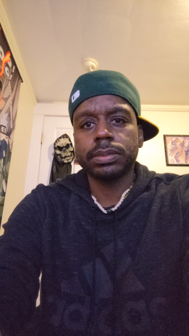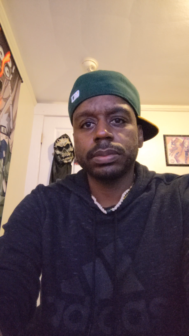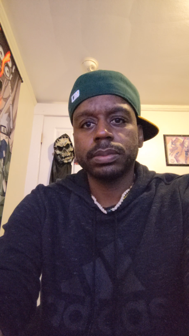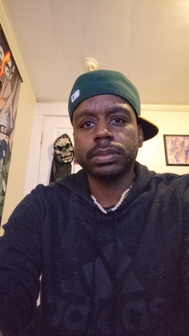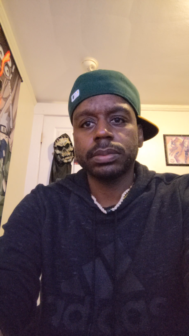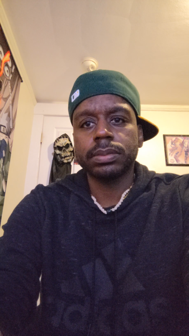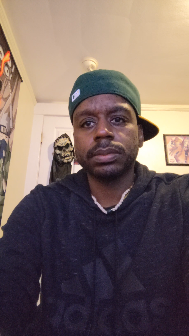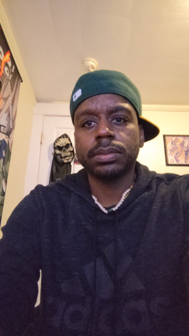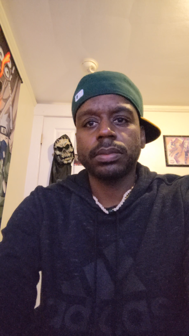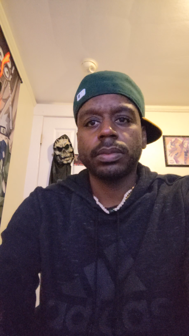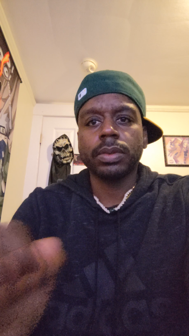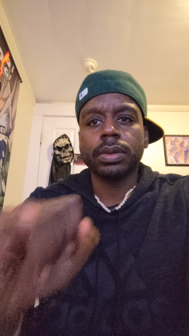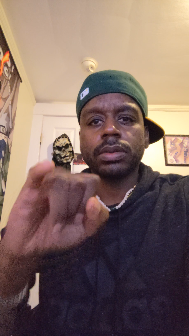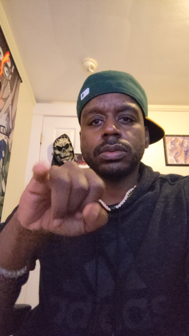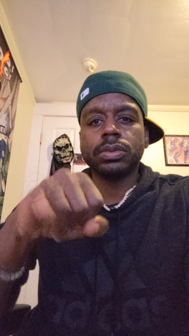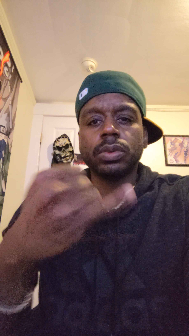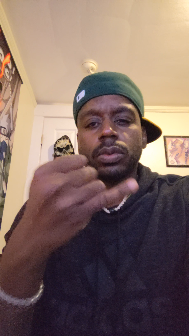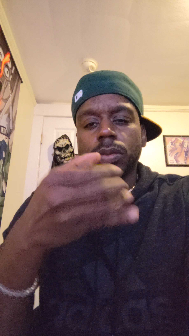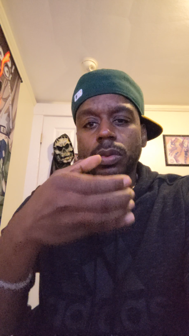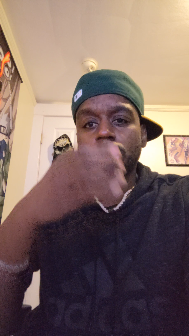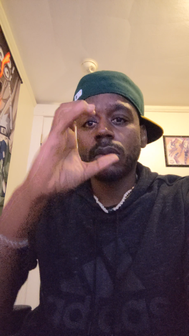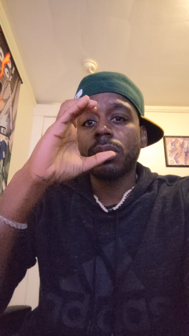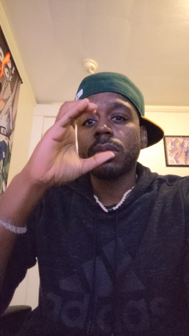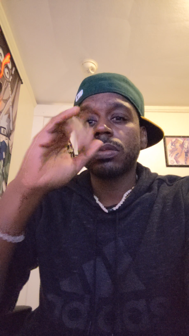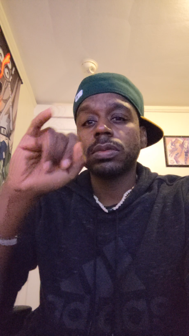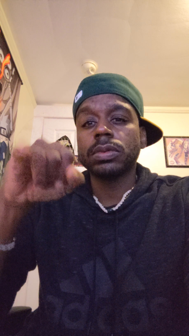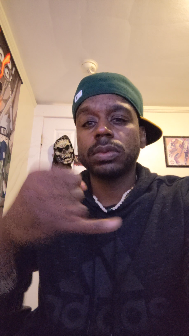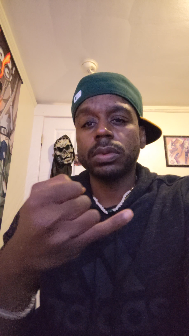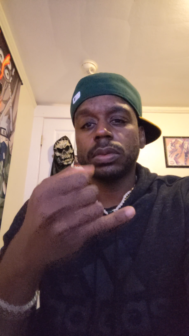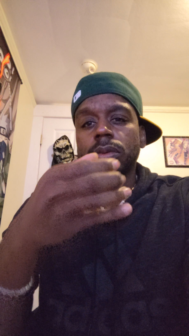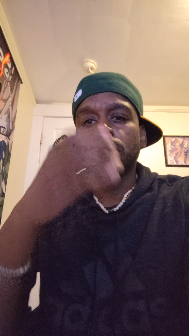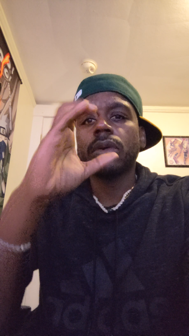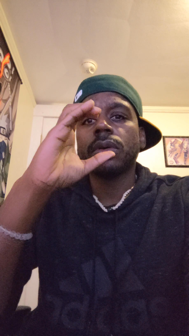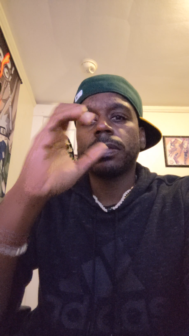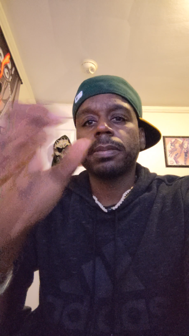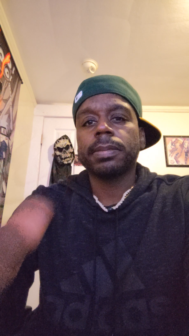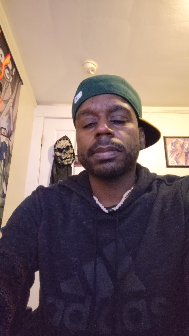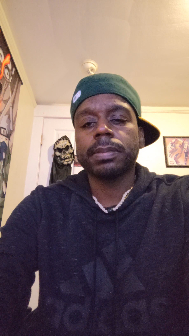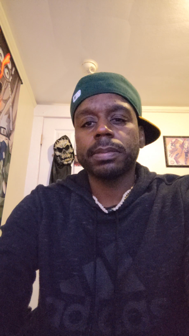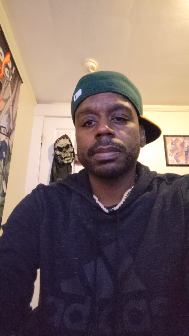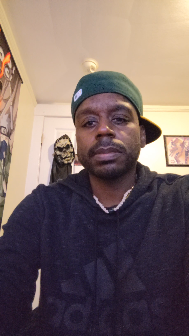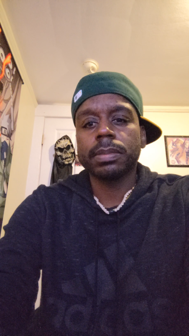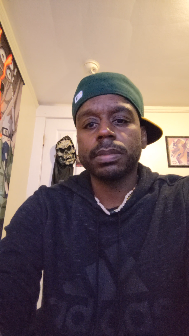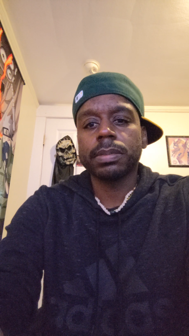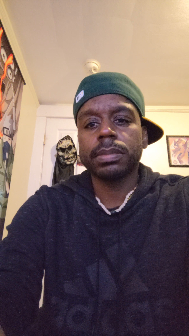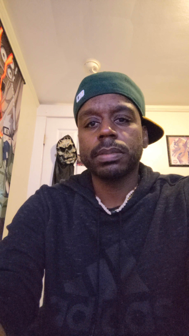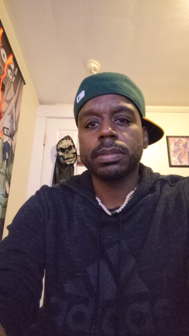juice